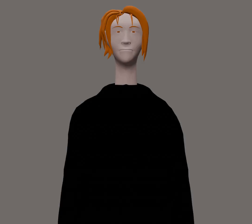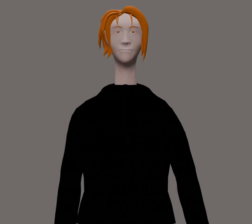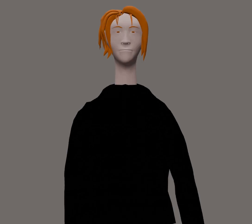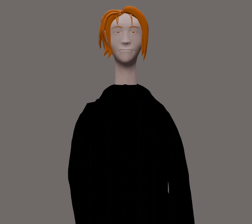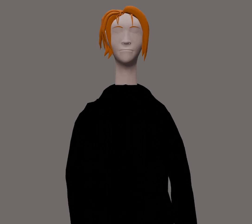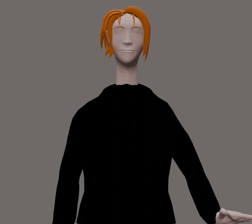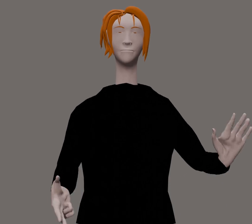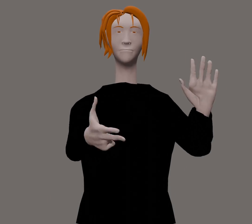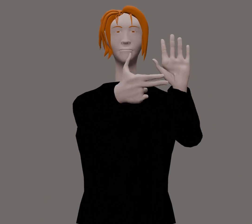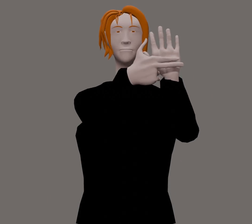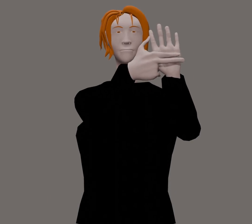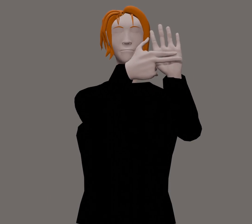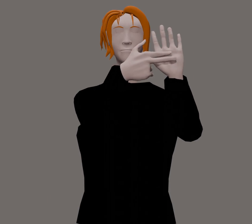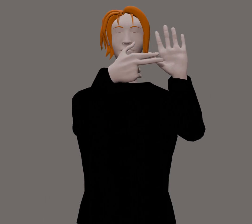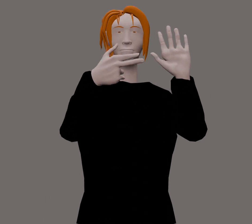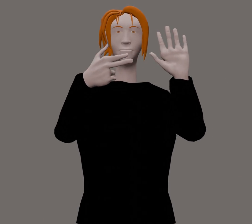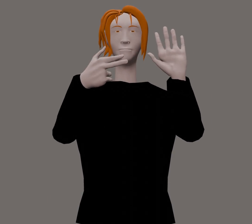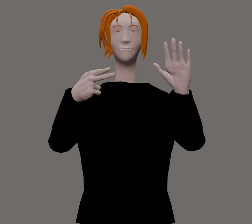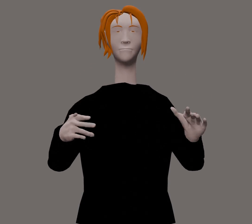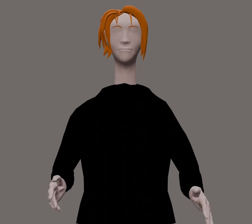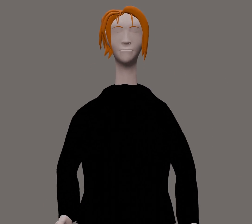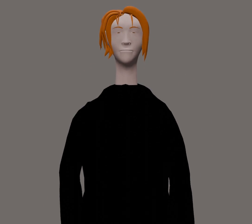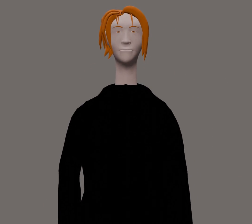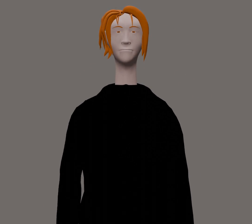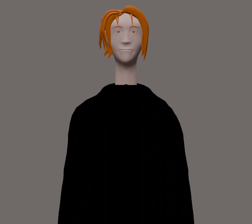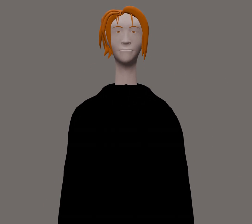Brand